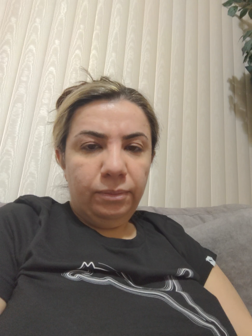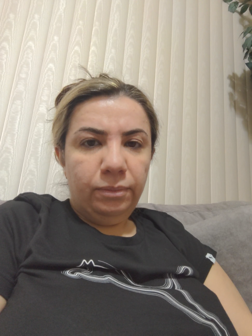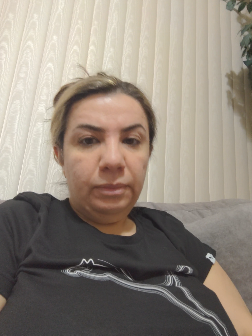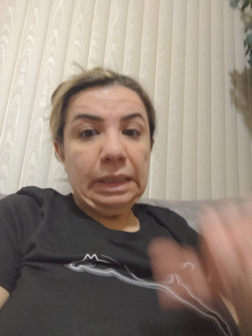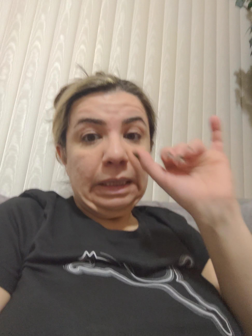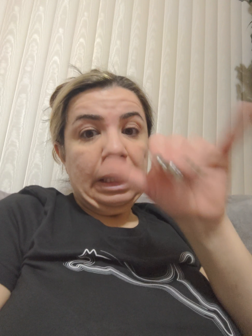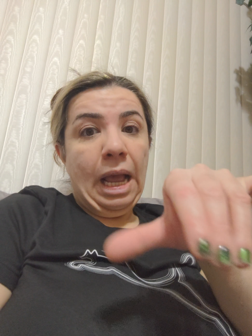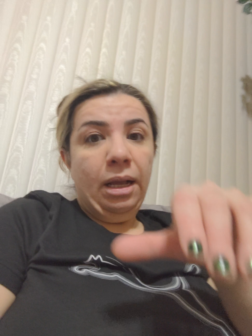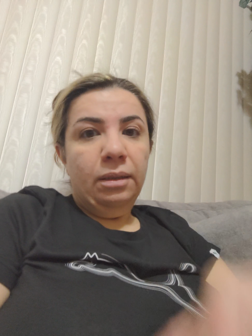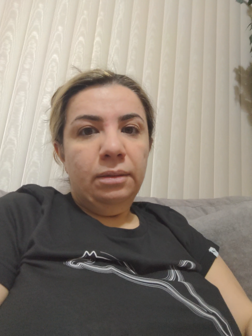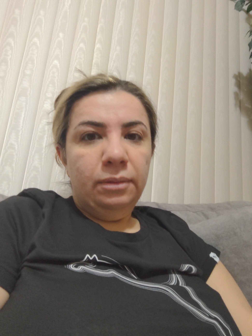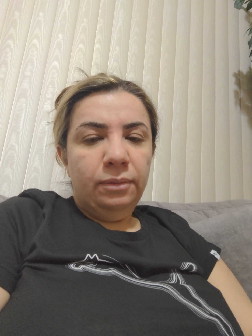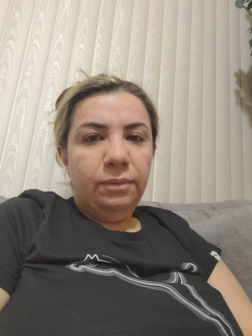that